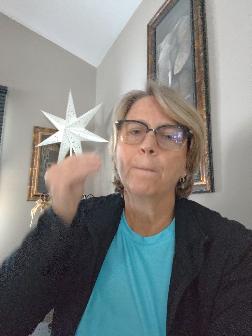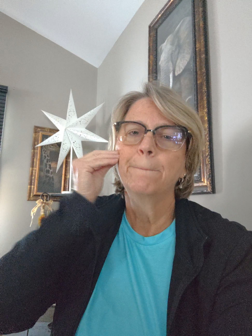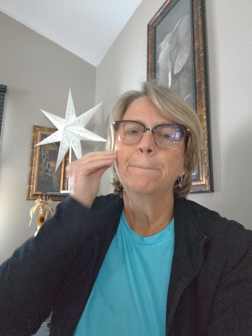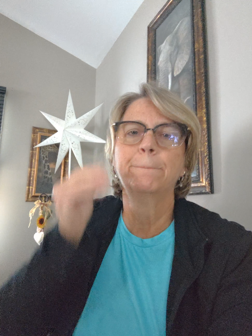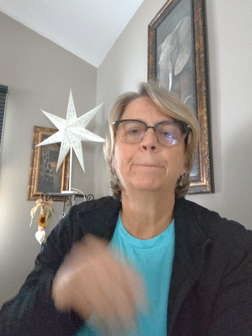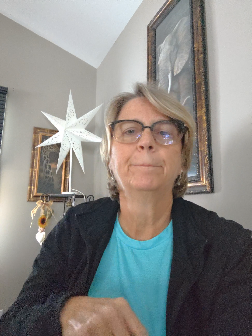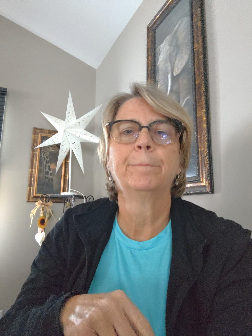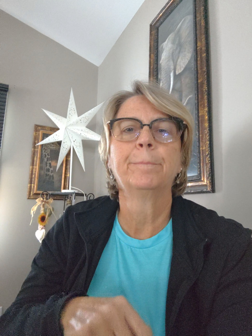home